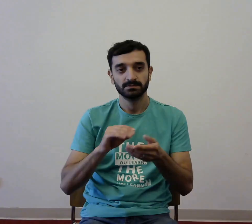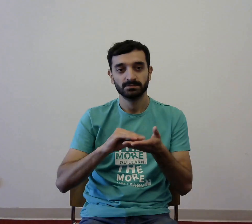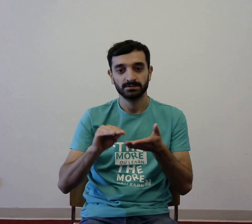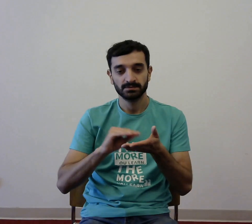yazı